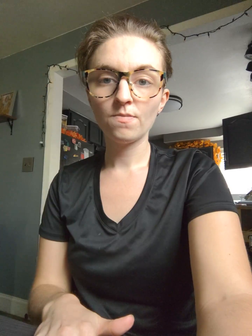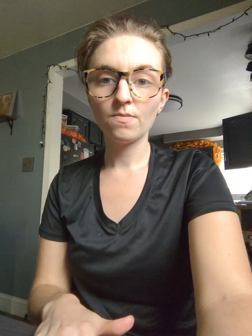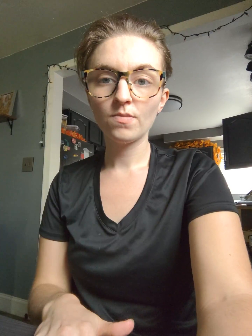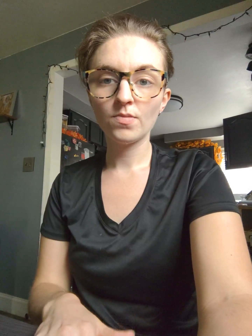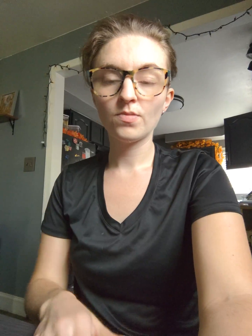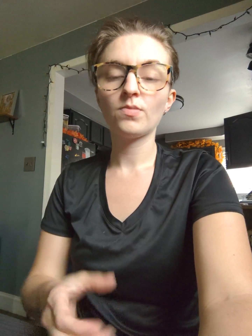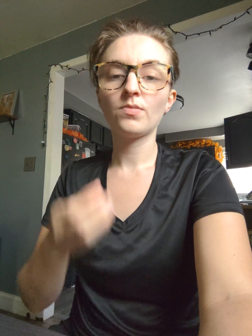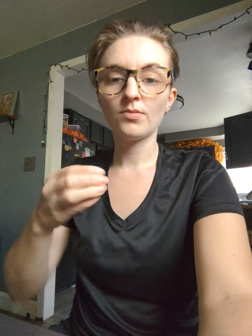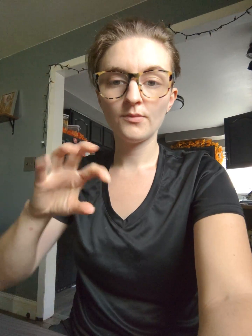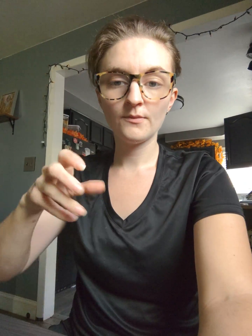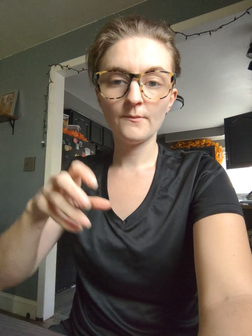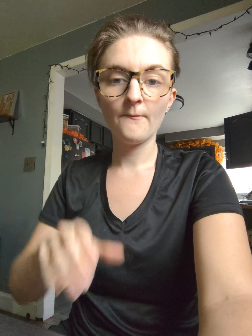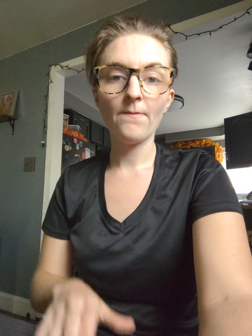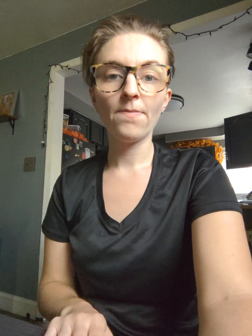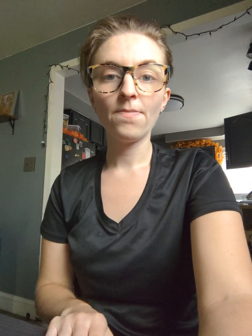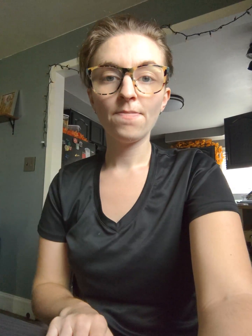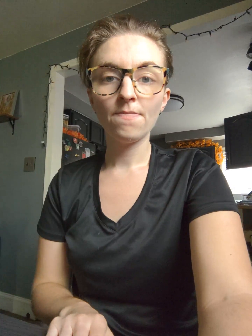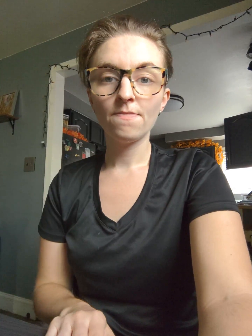jar